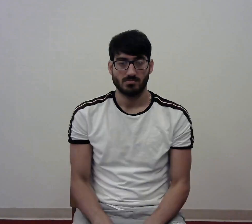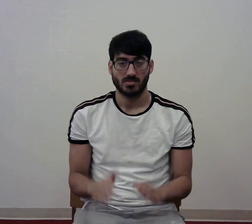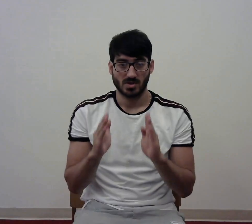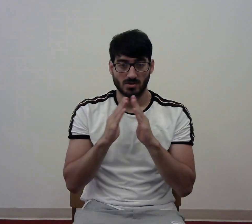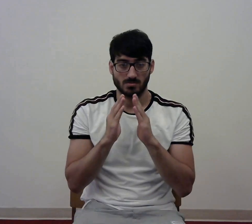ev